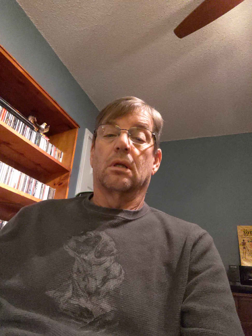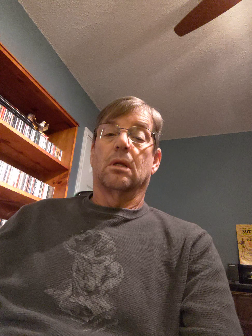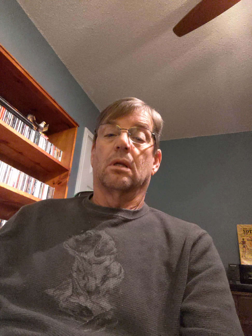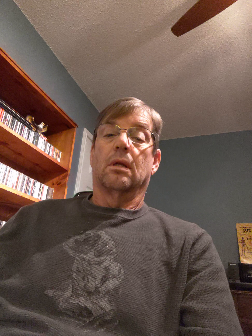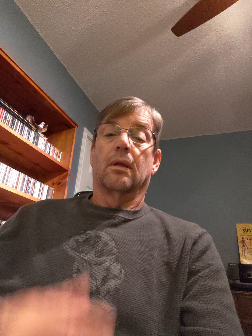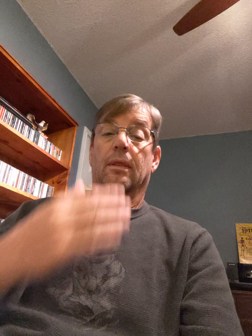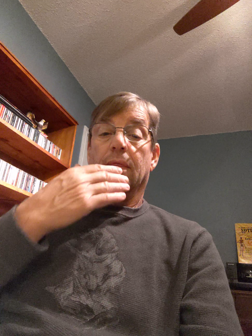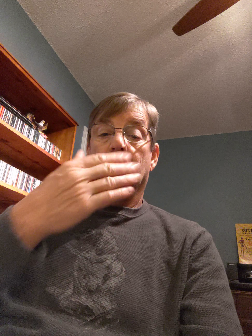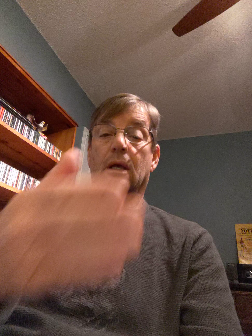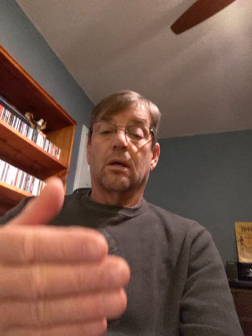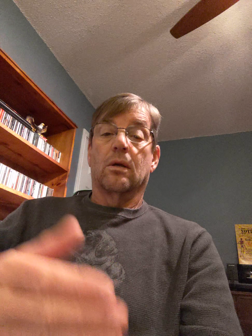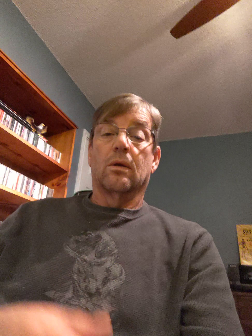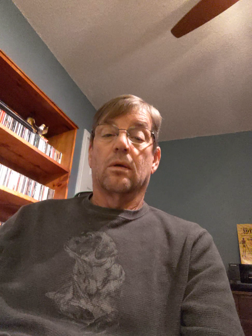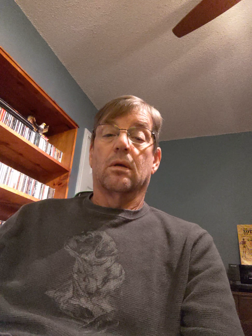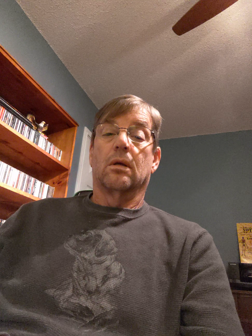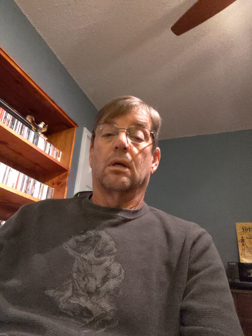thank you